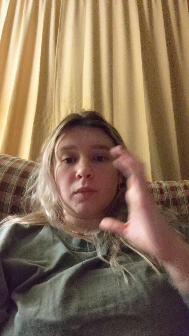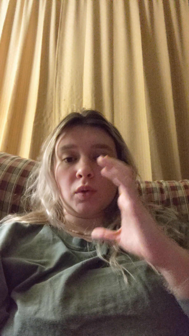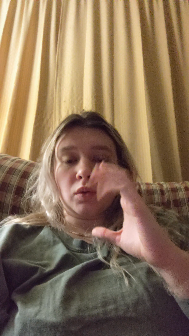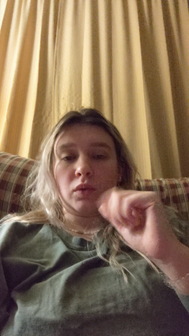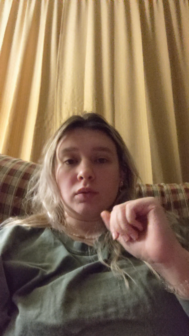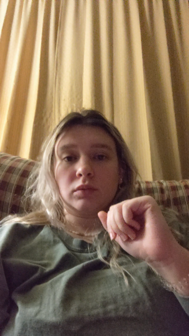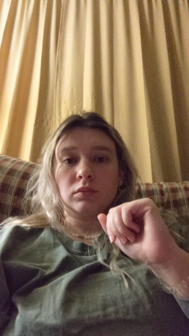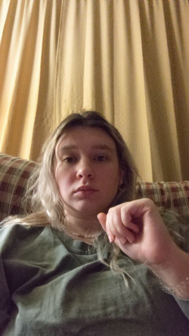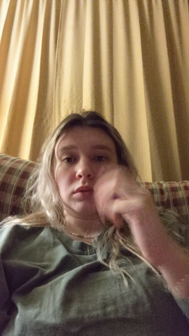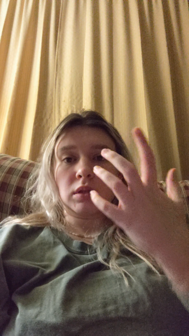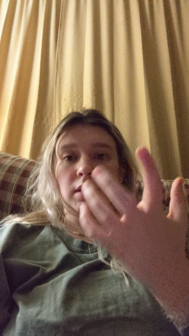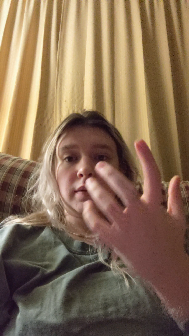heavy